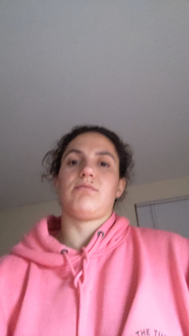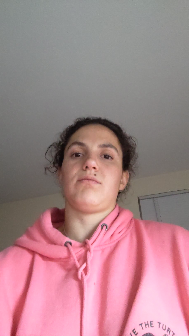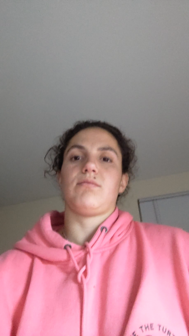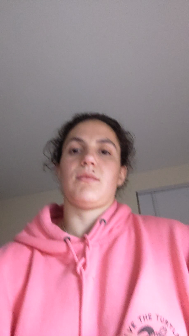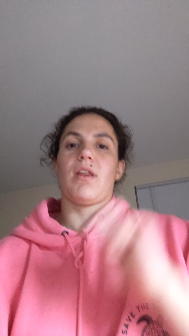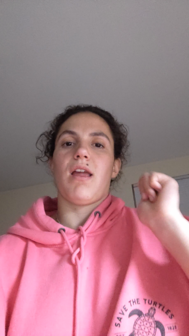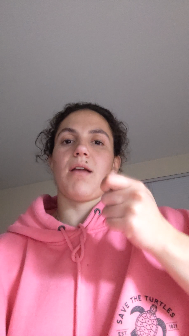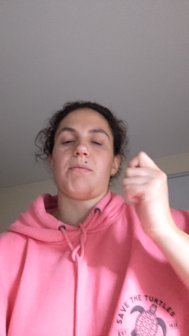hammer